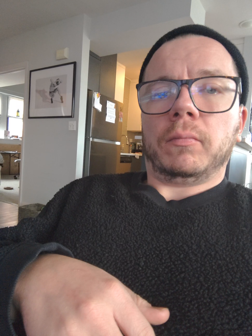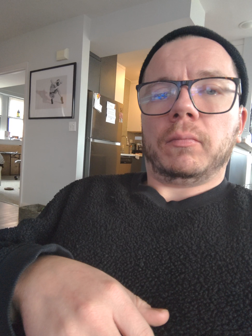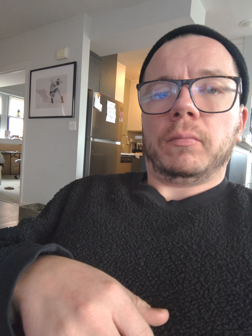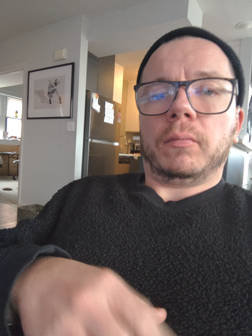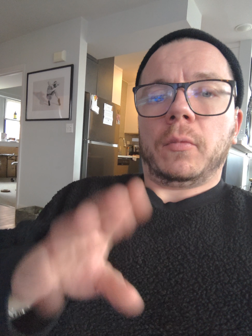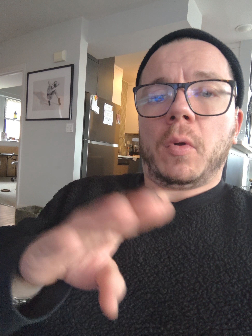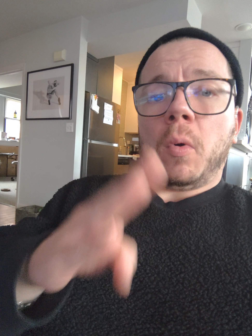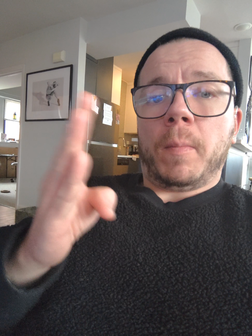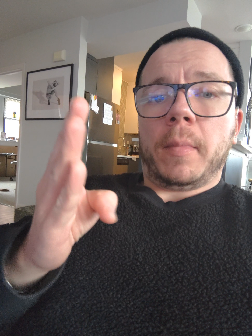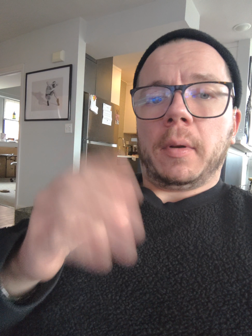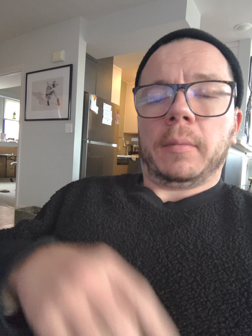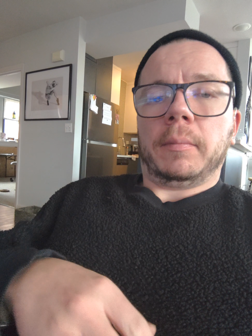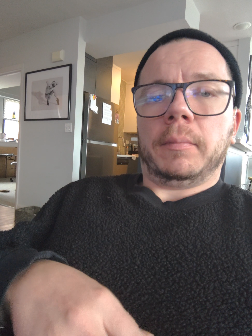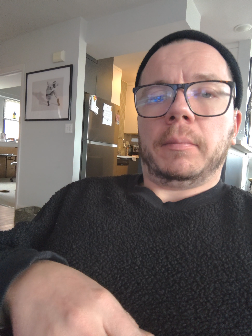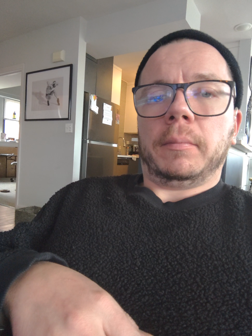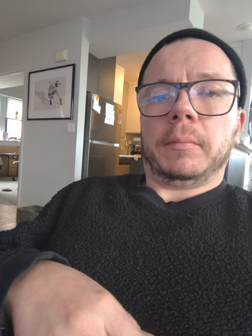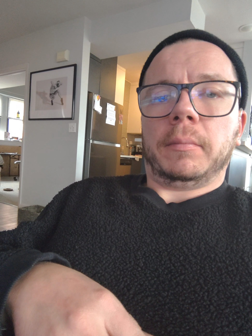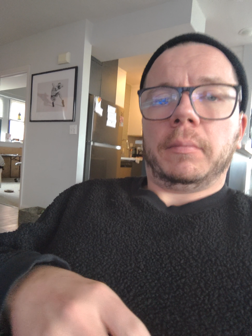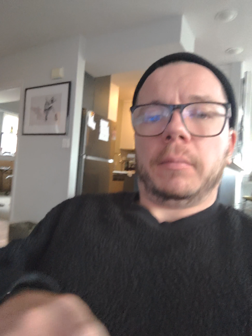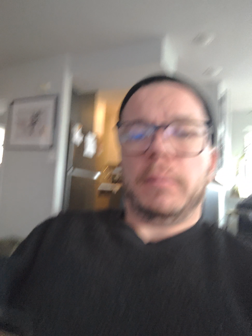open